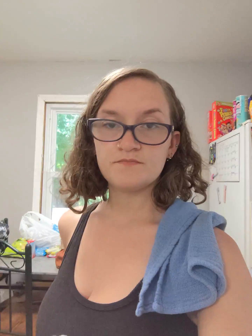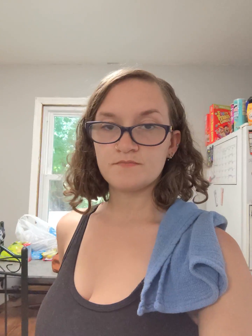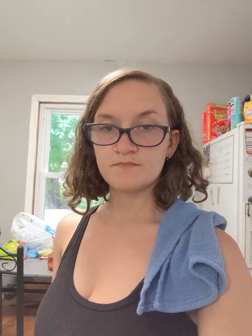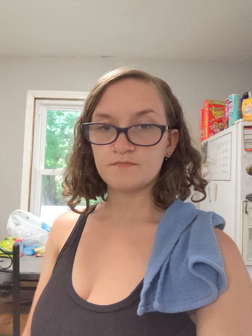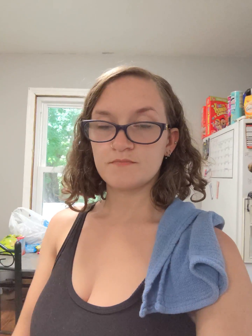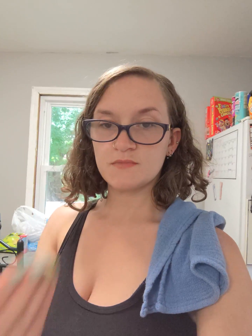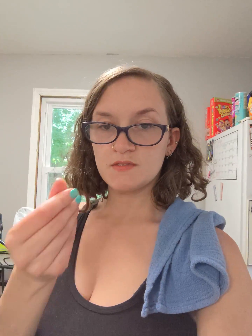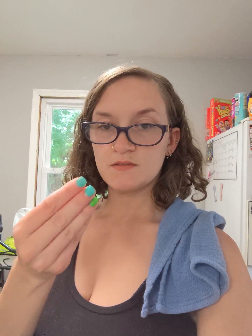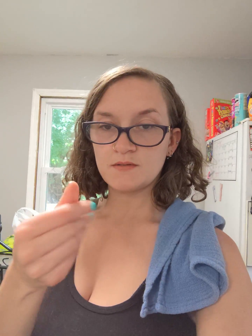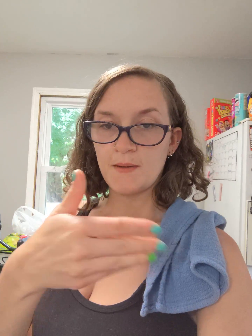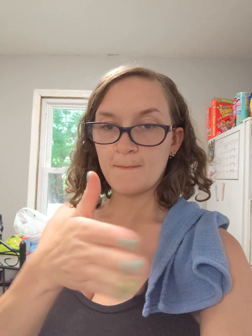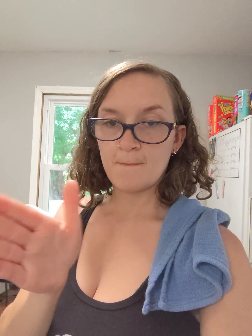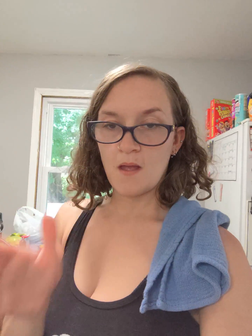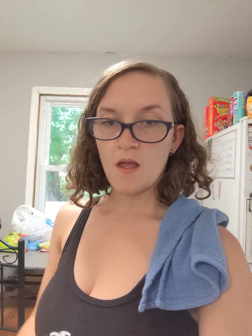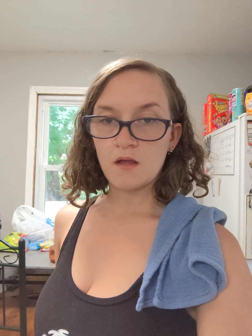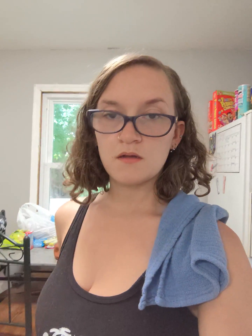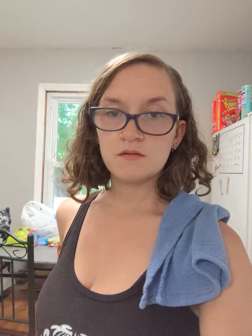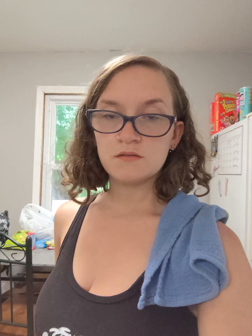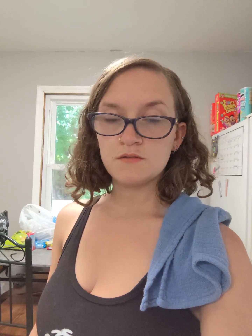sandbox